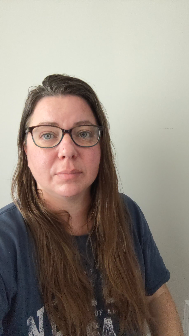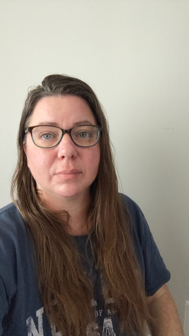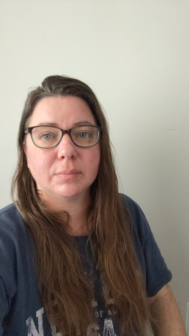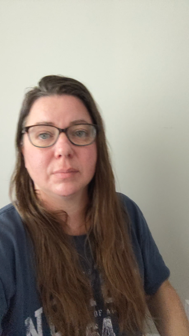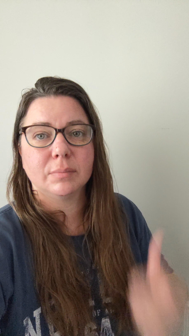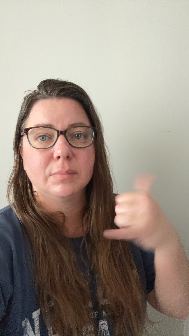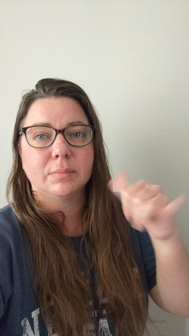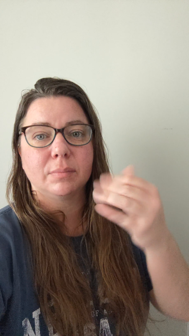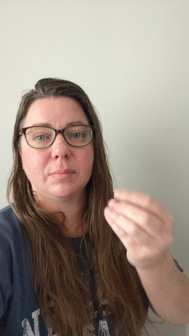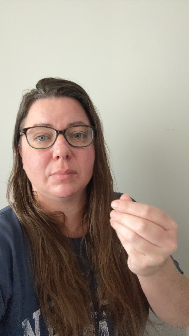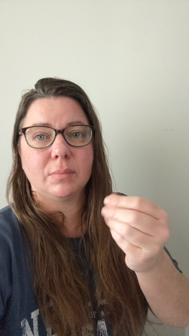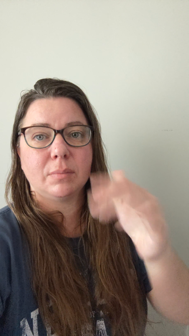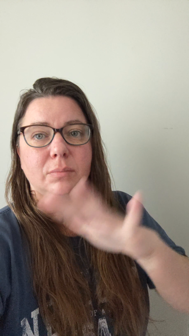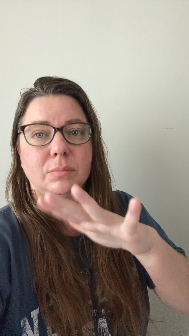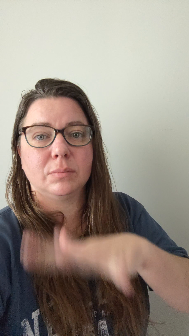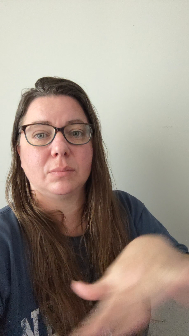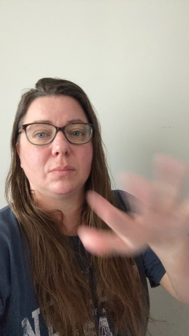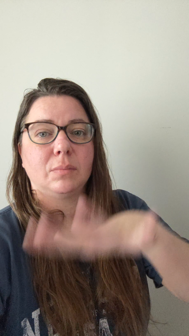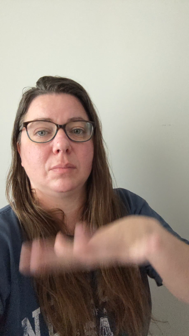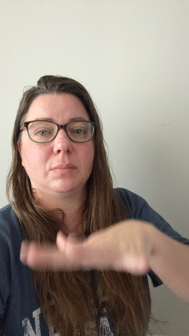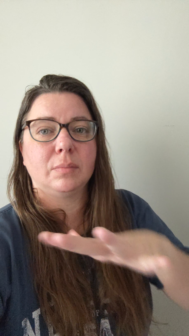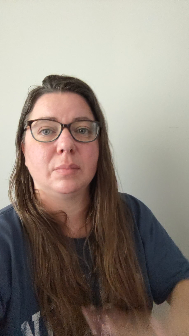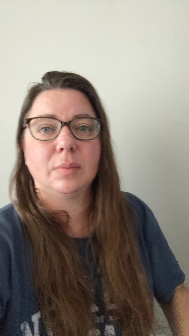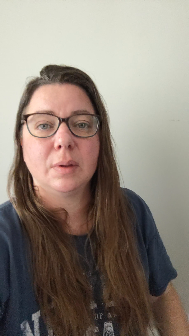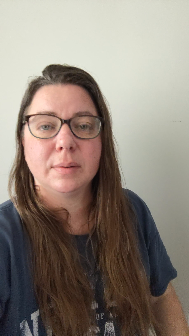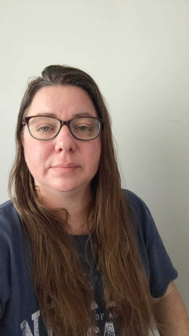playground